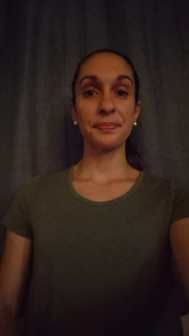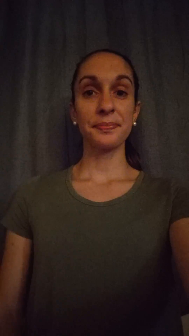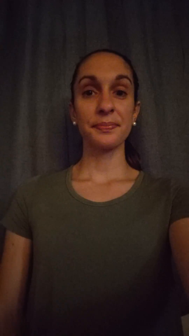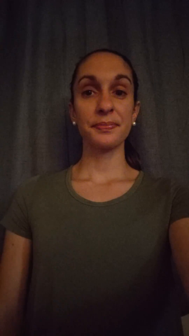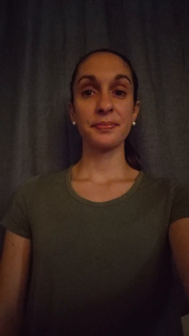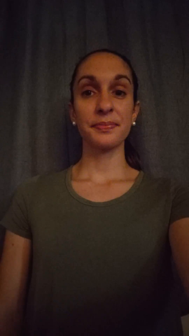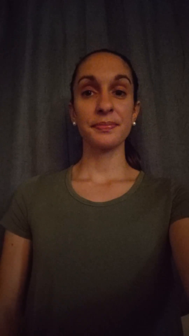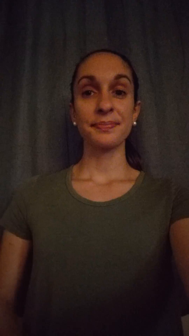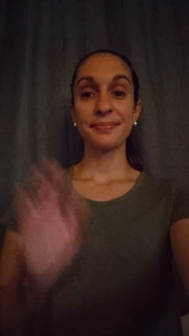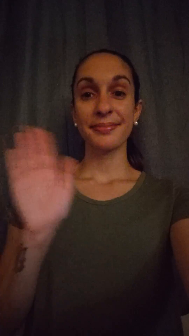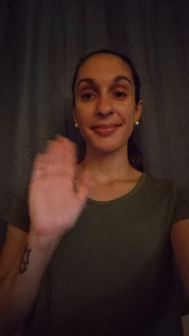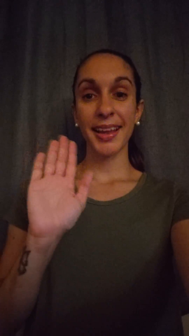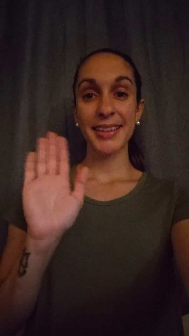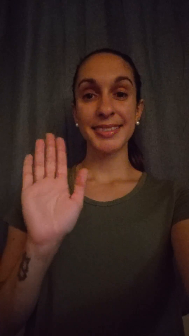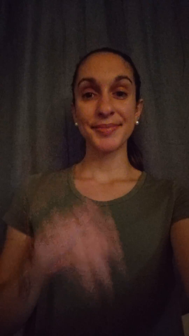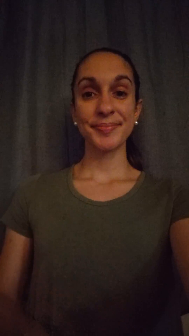hi